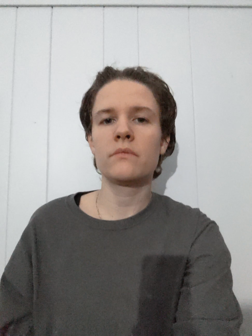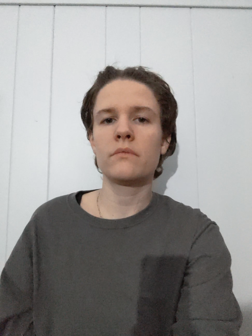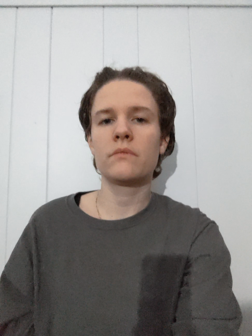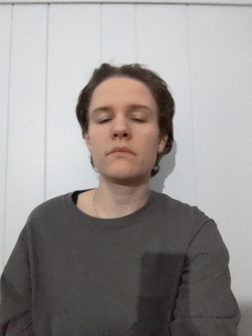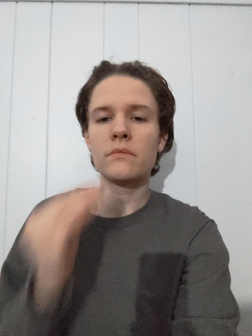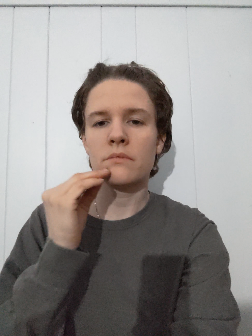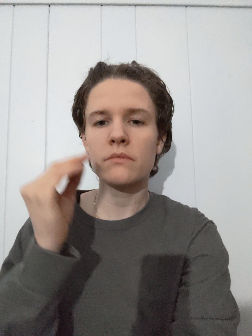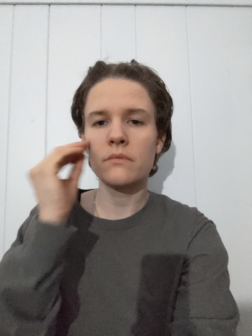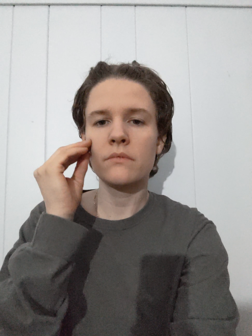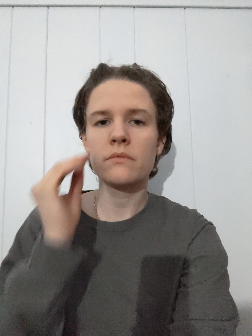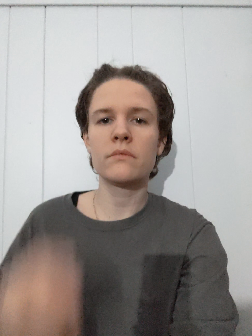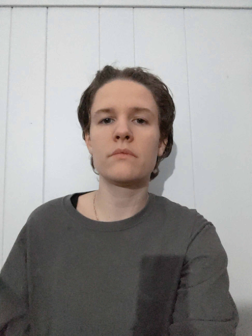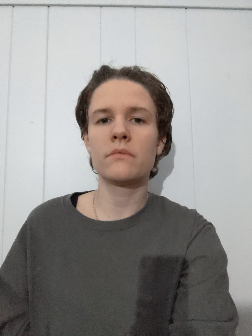home